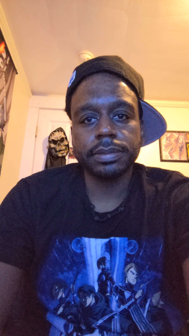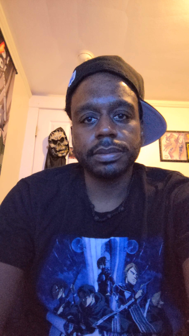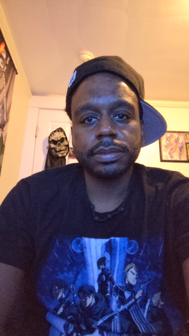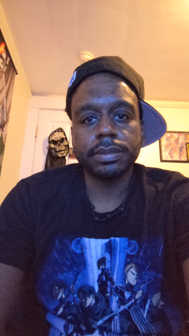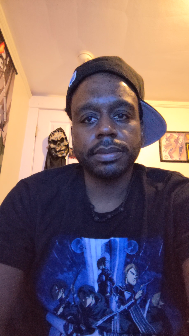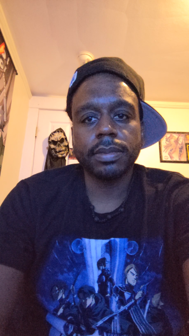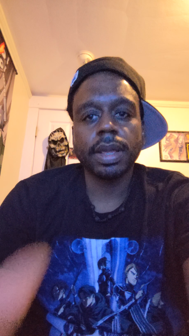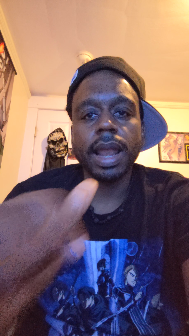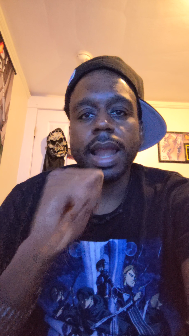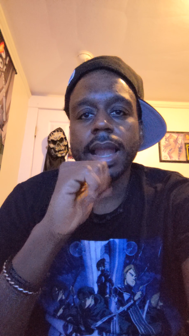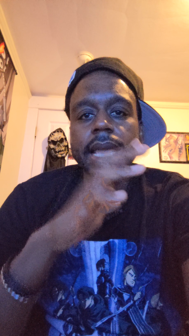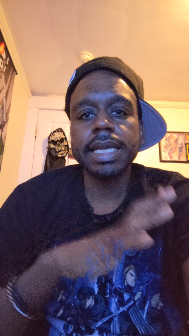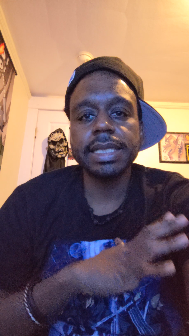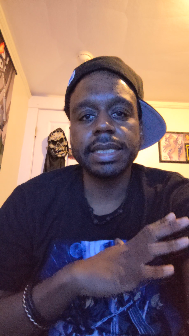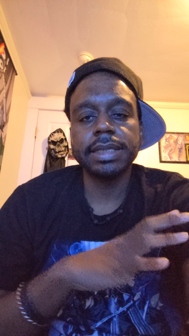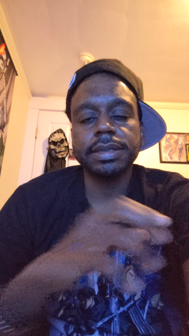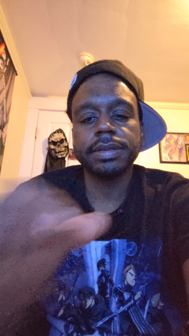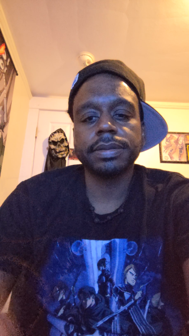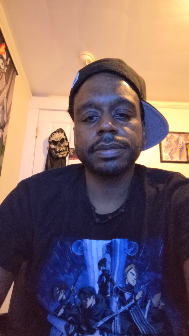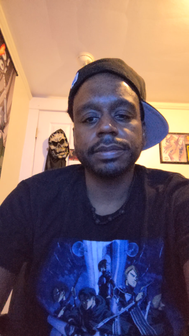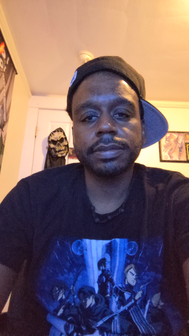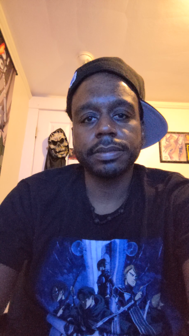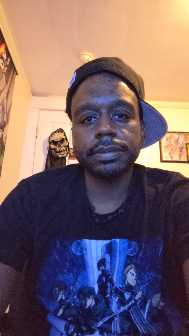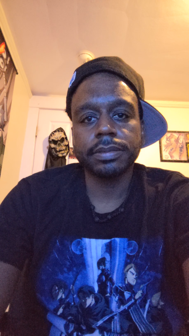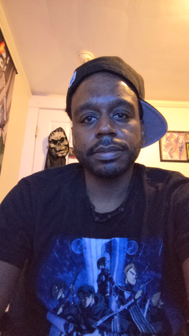lady